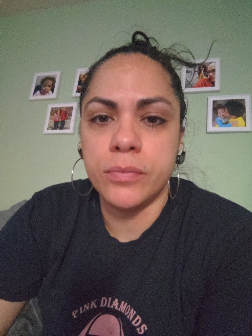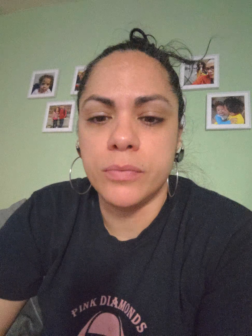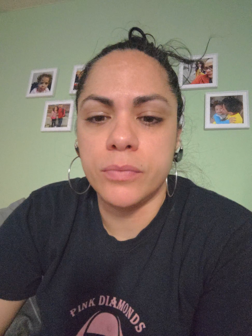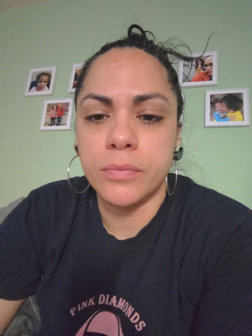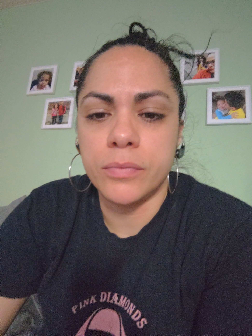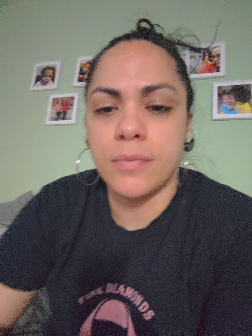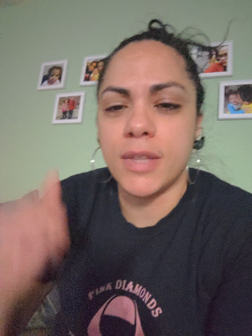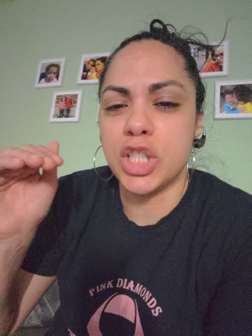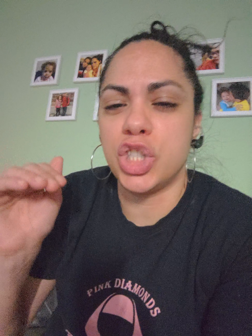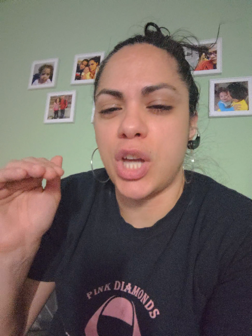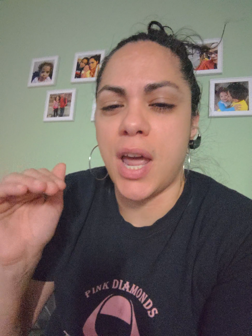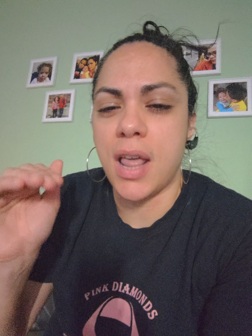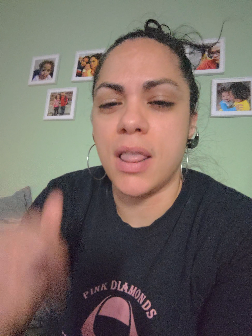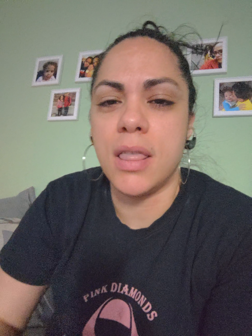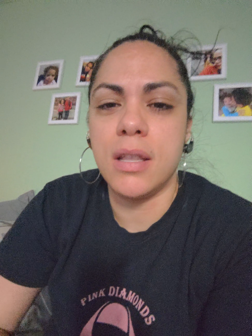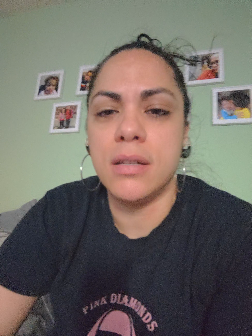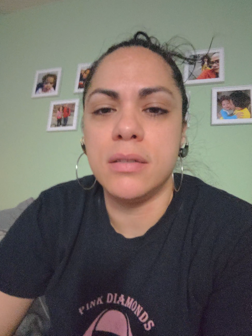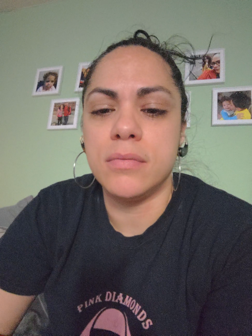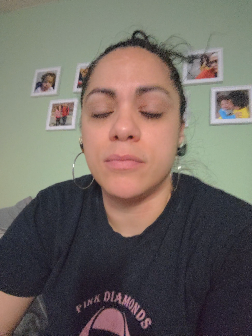child